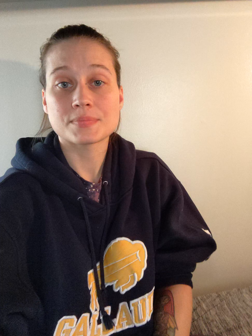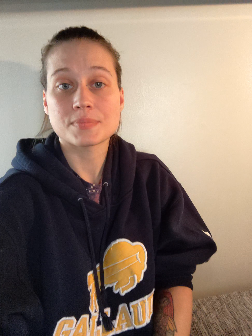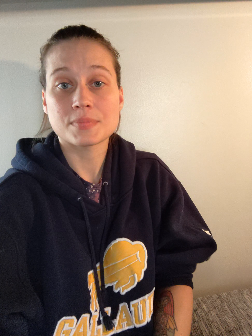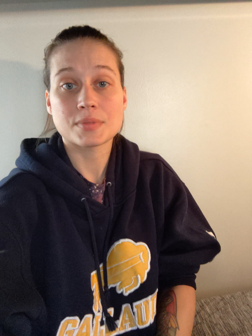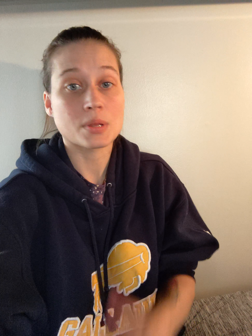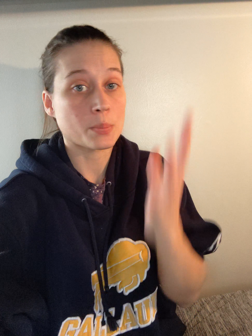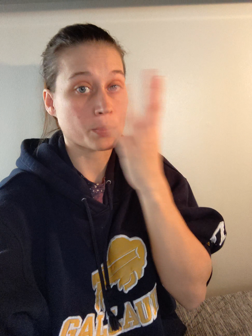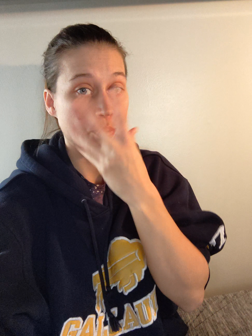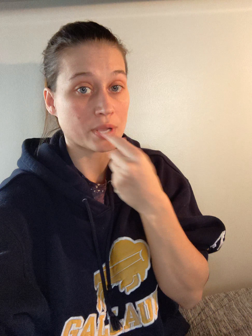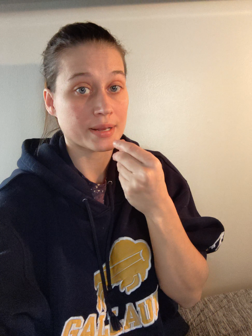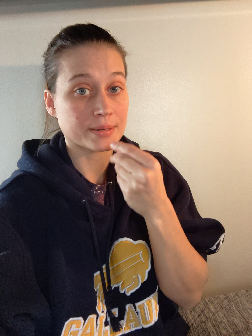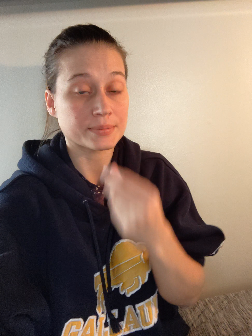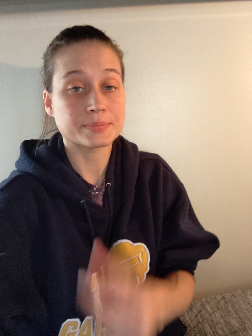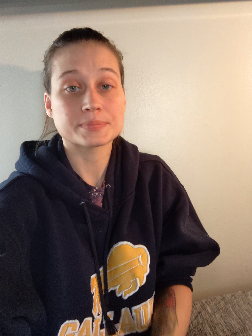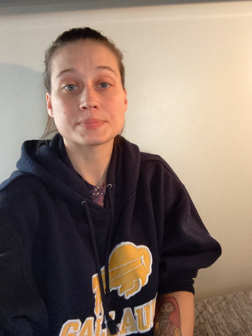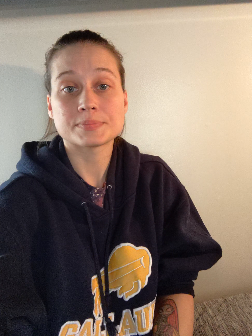pretty